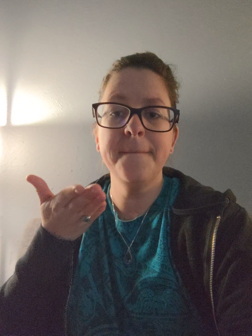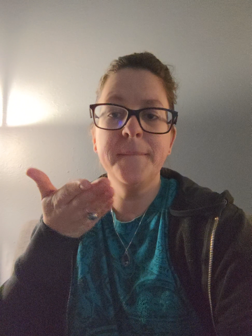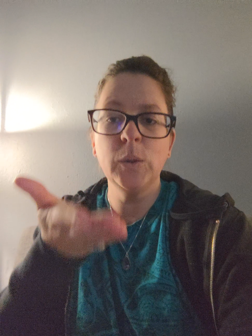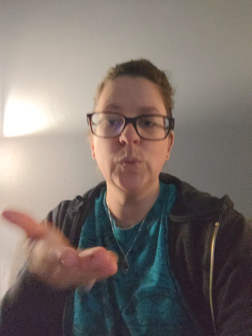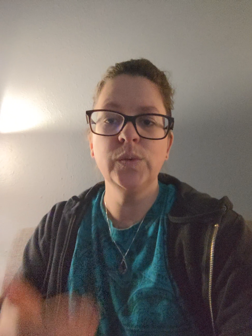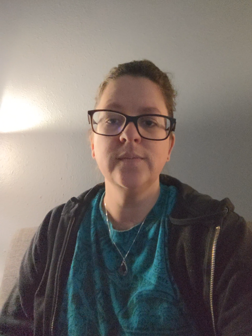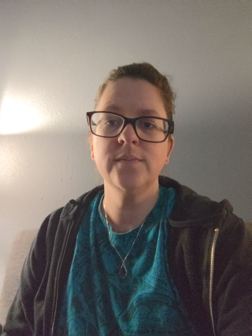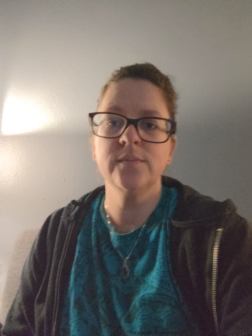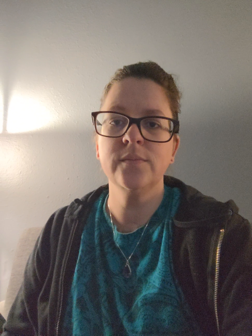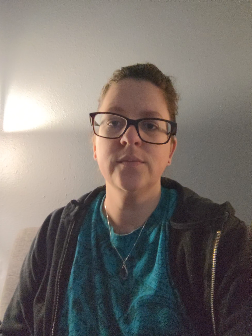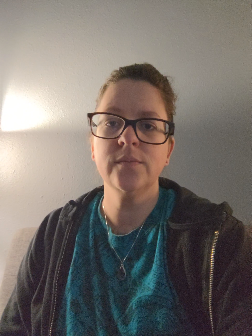boat